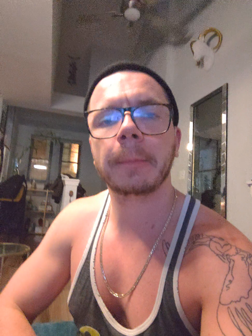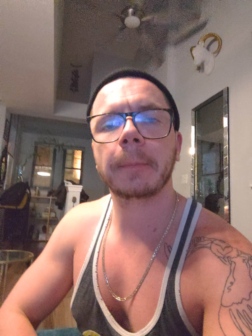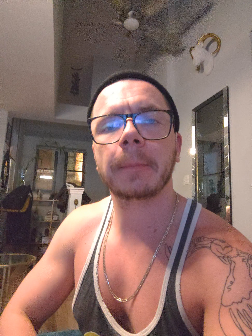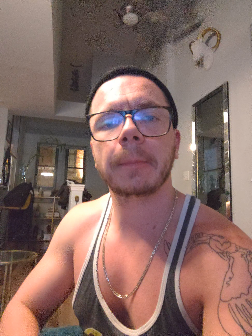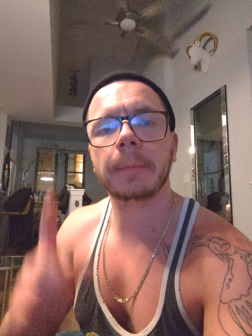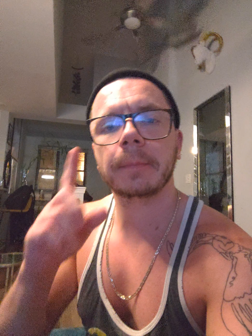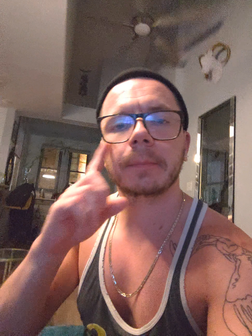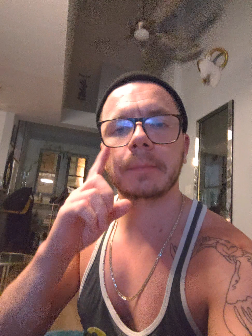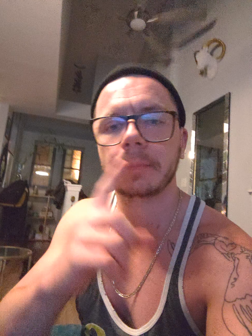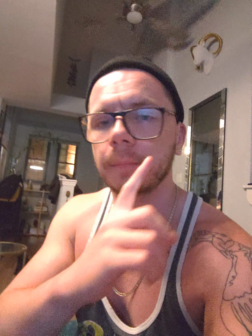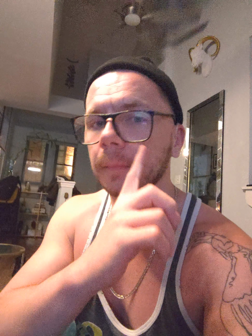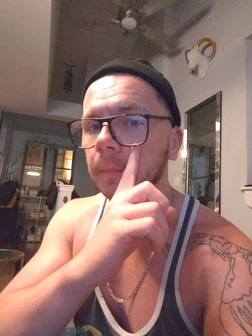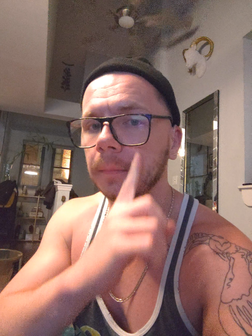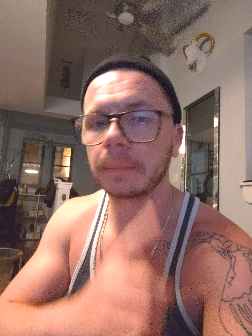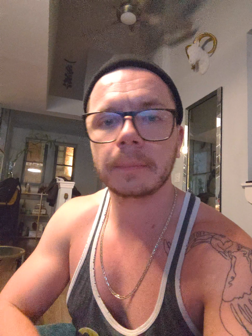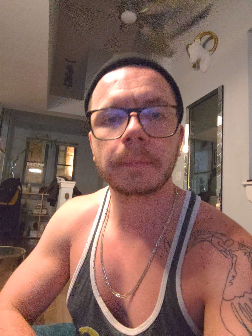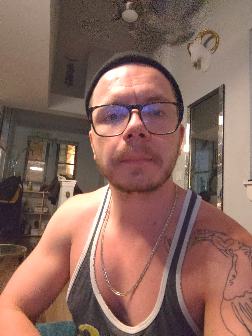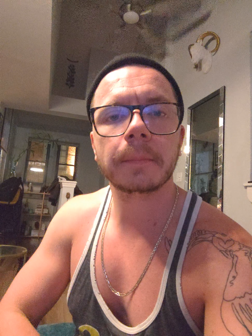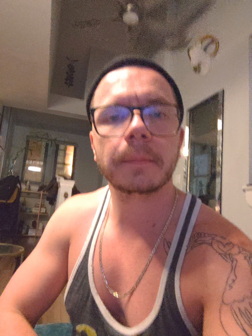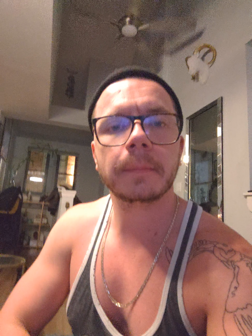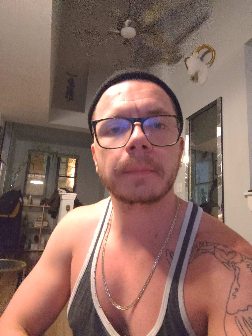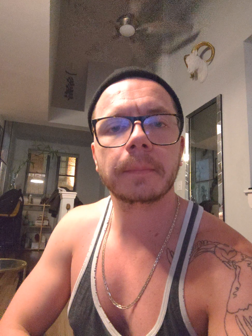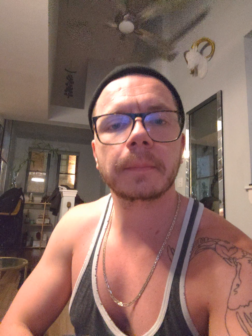eye